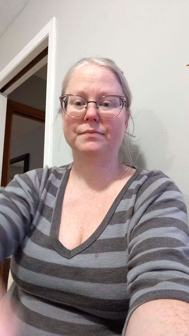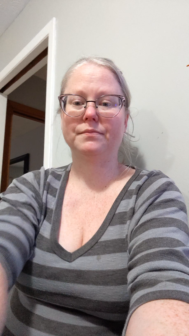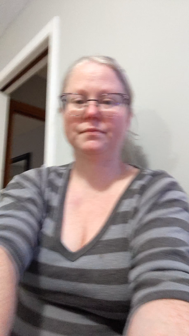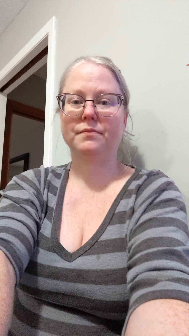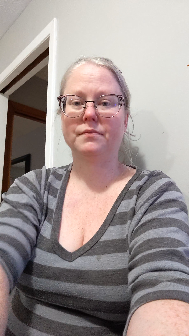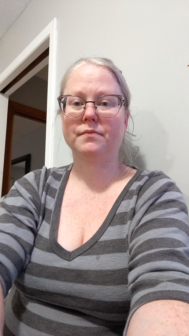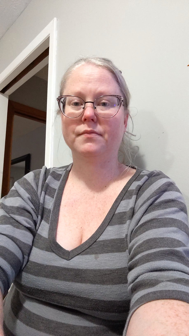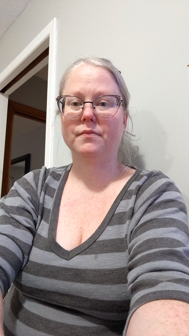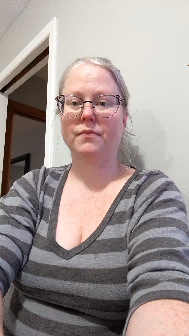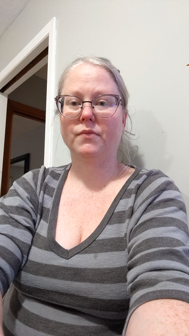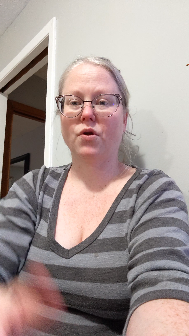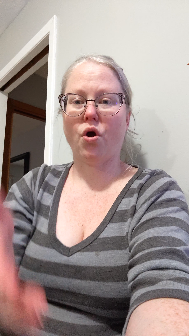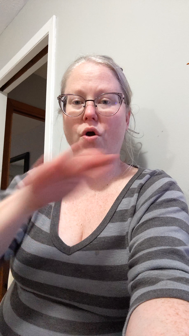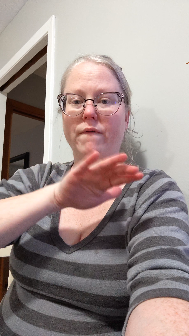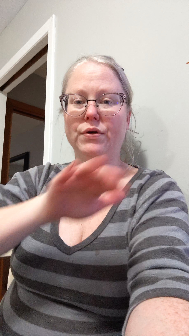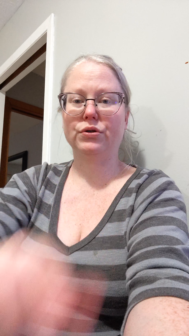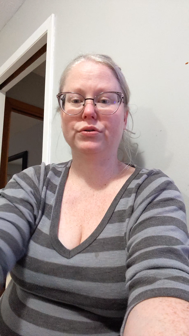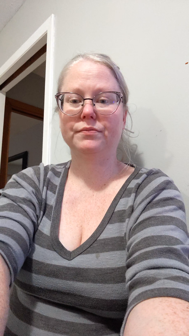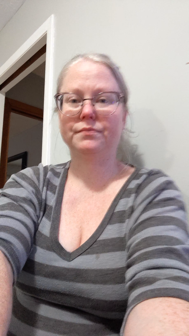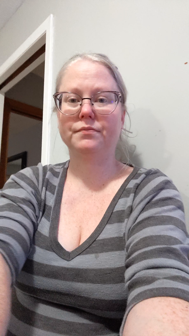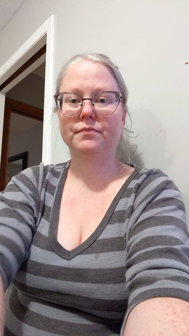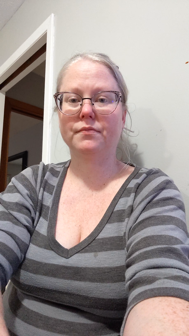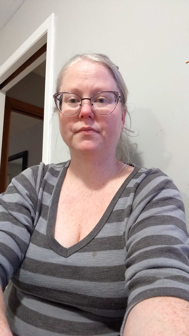cover